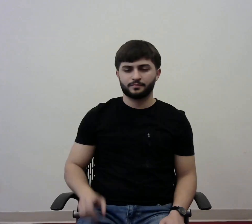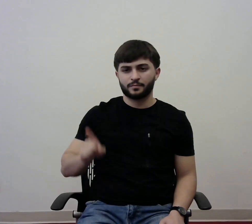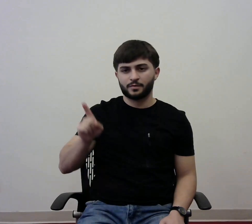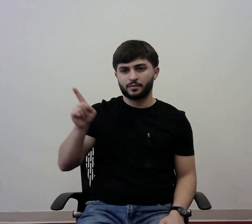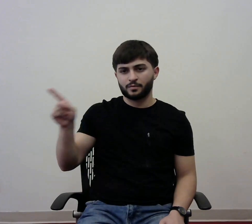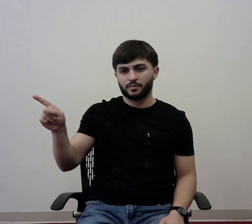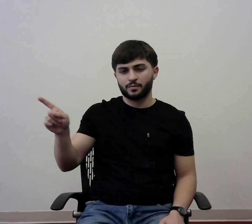O